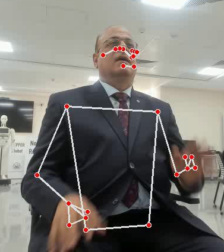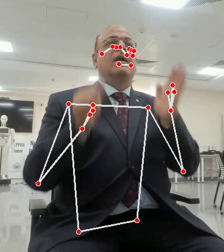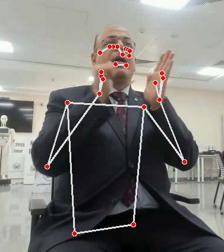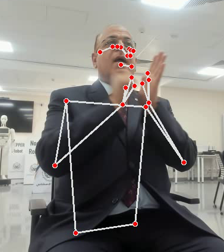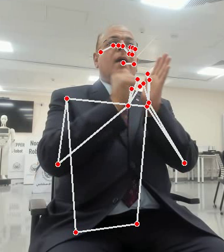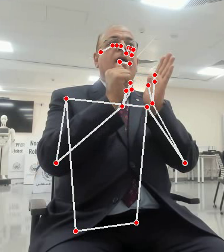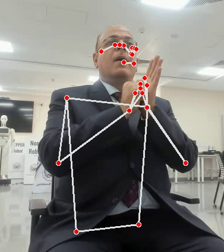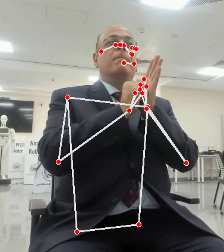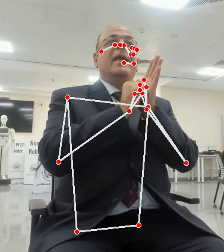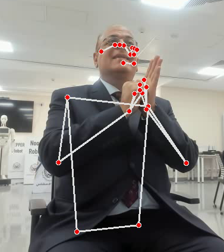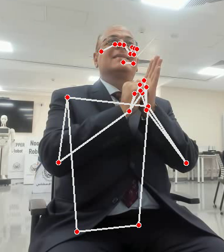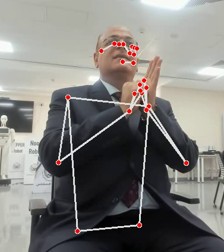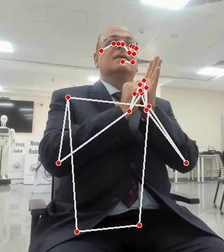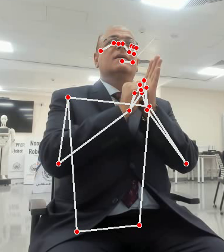manzel